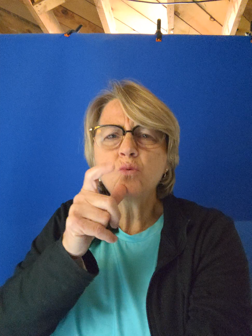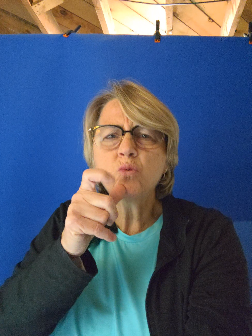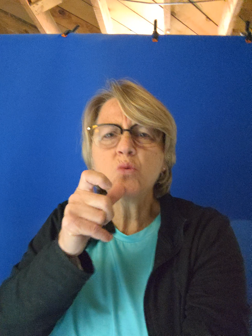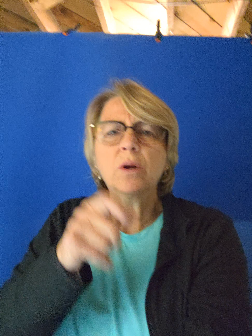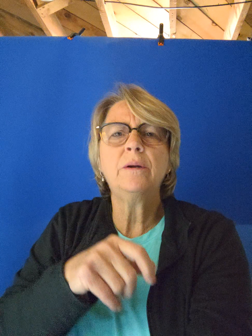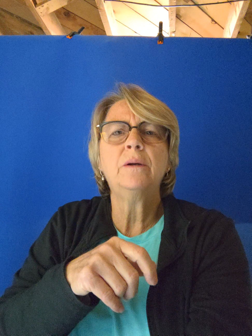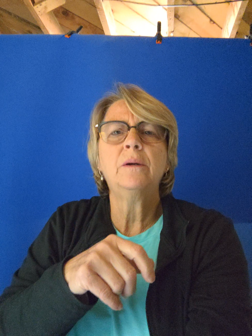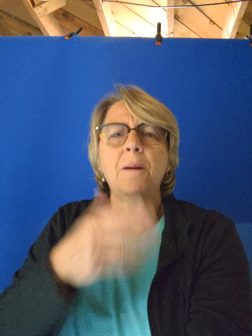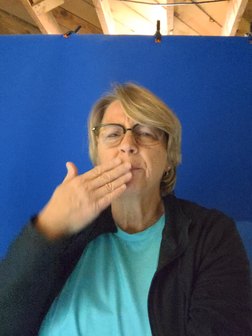who